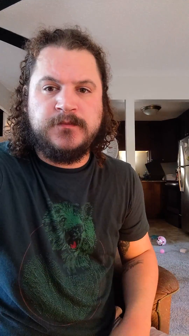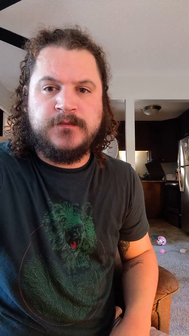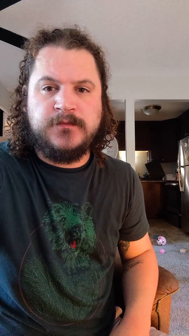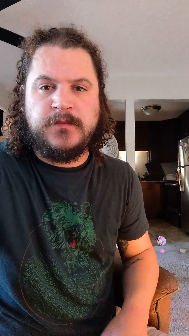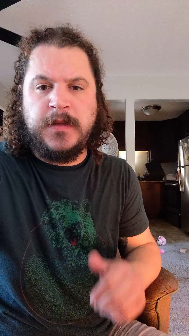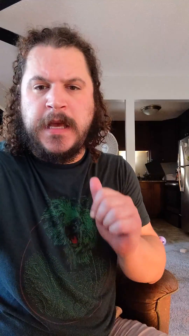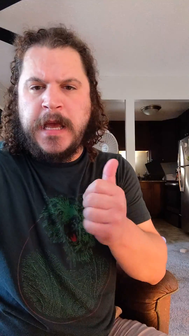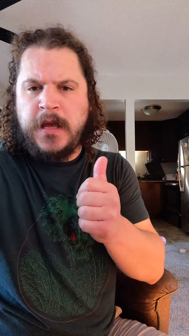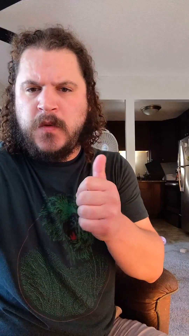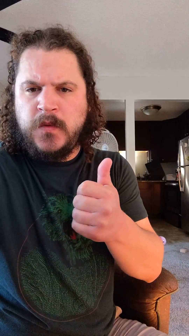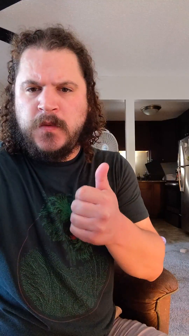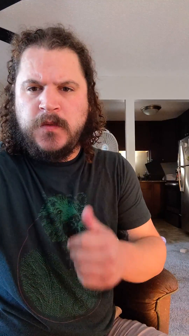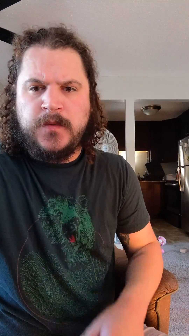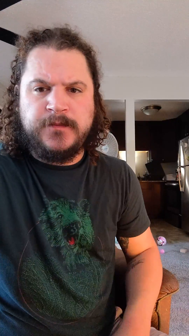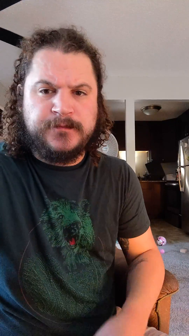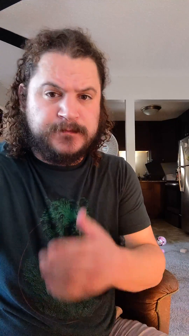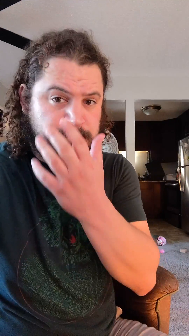how